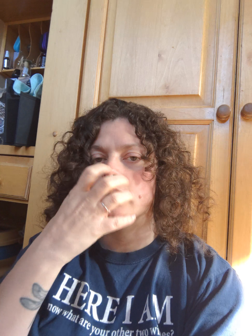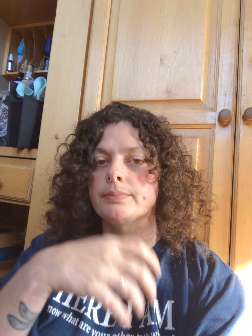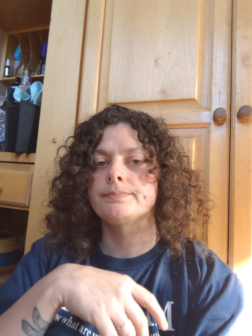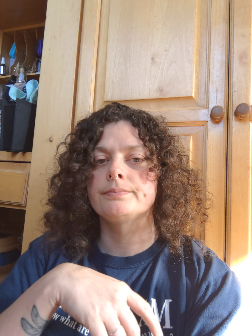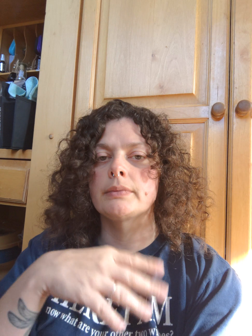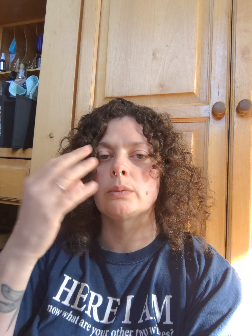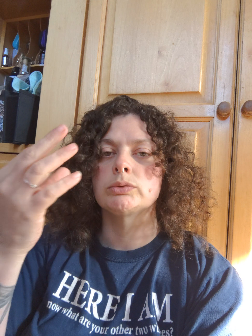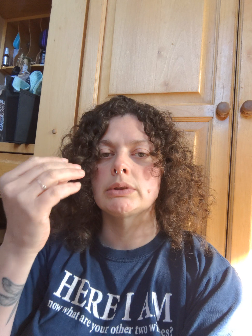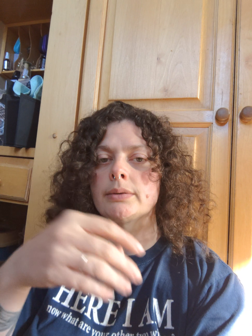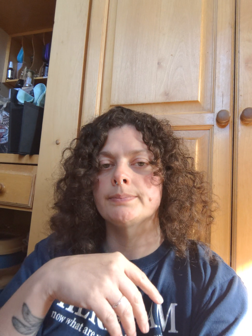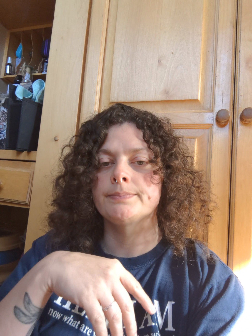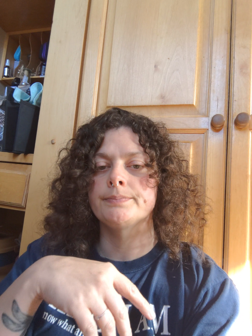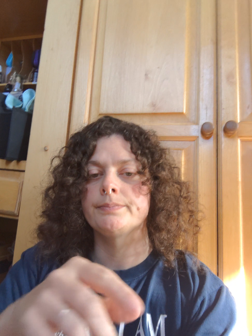outside